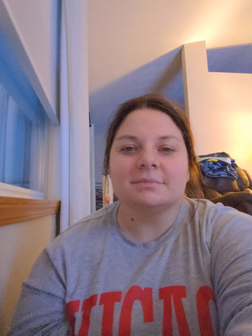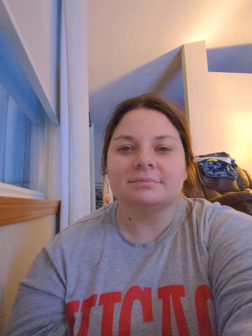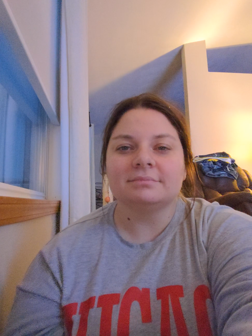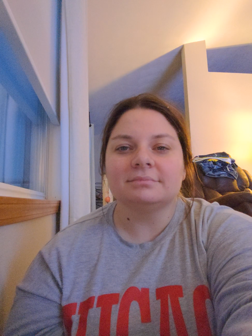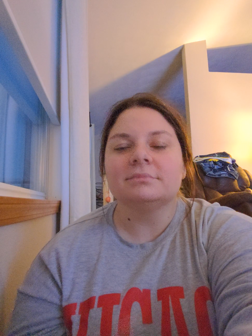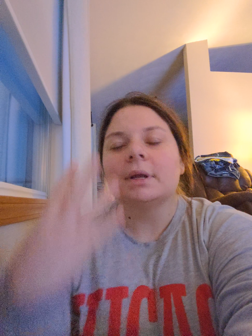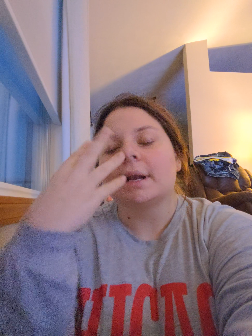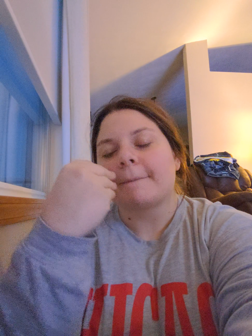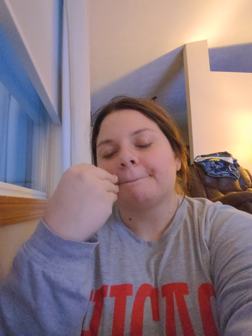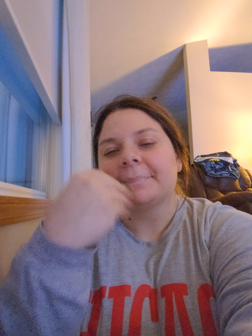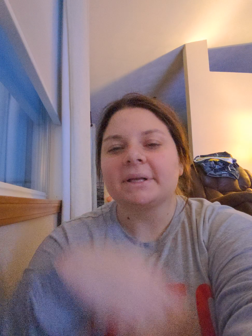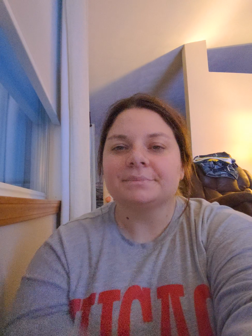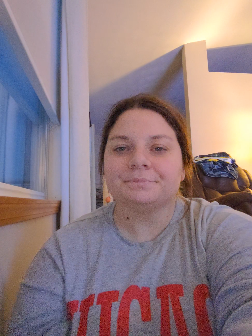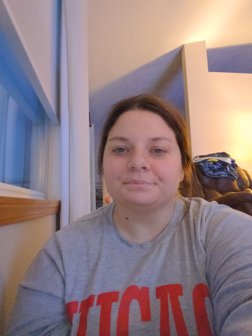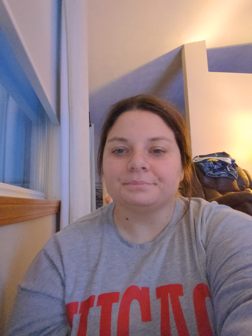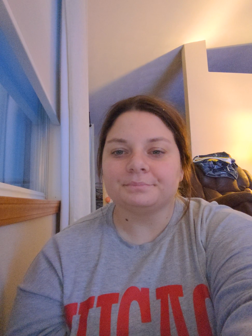nap